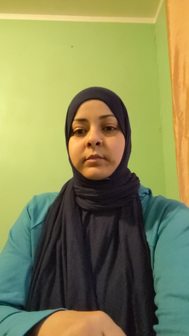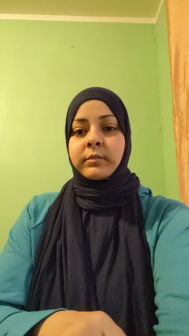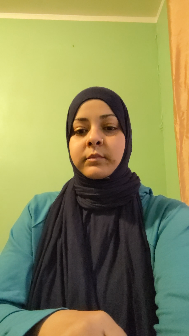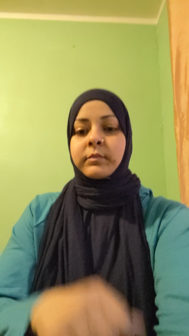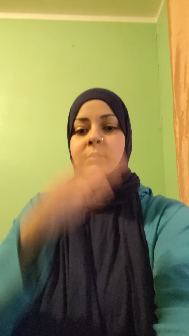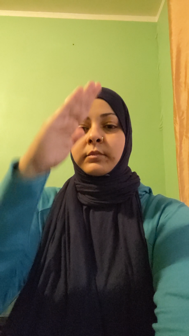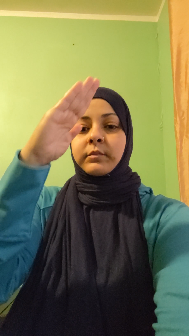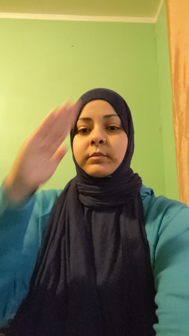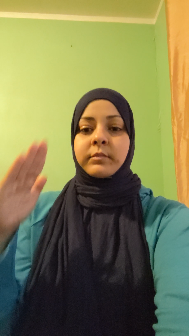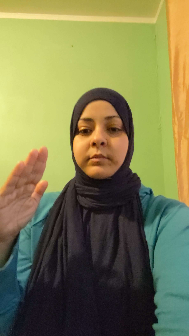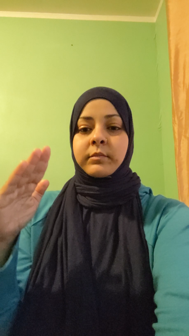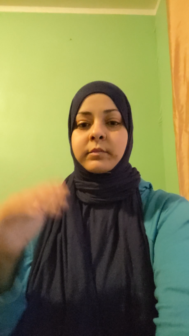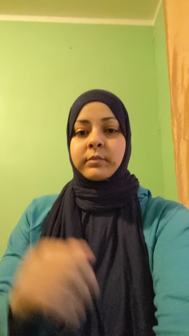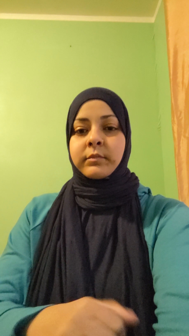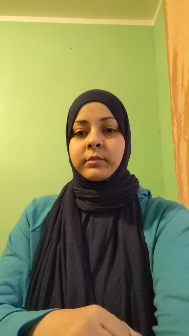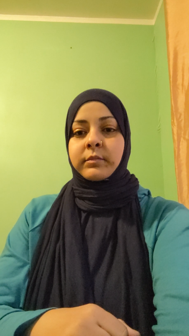roof